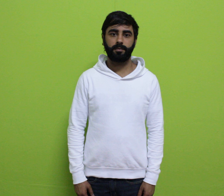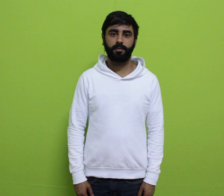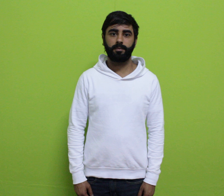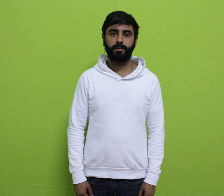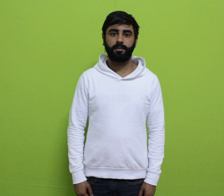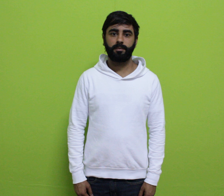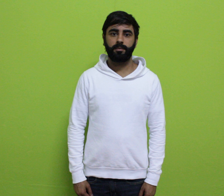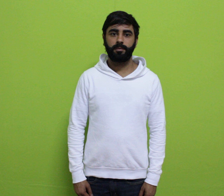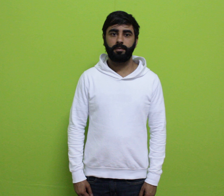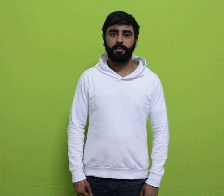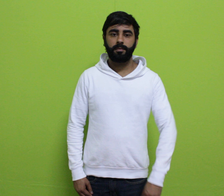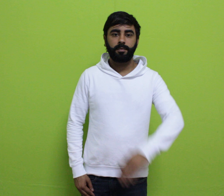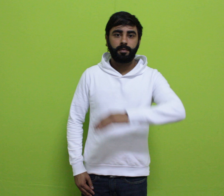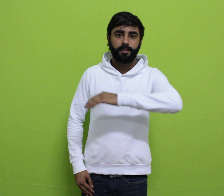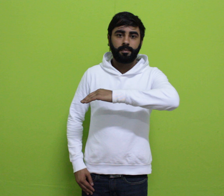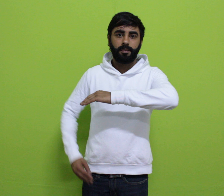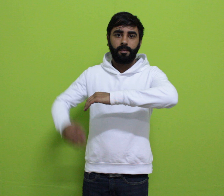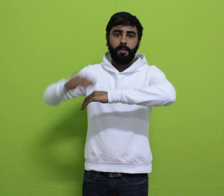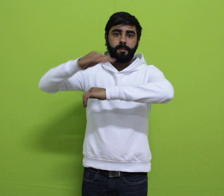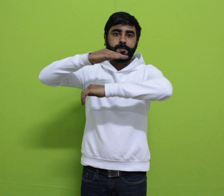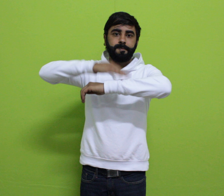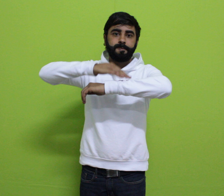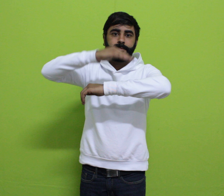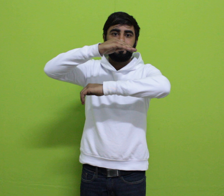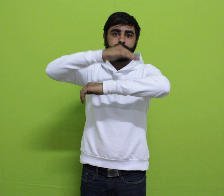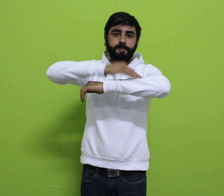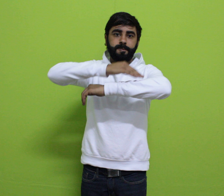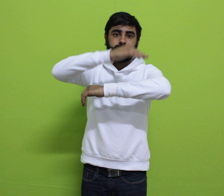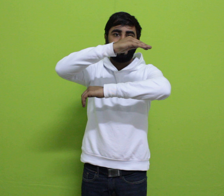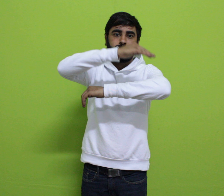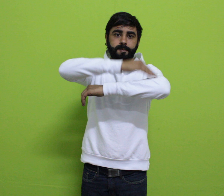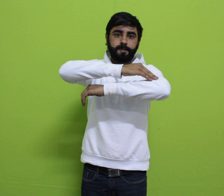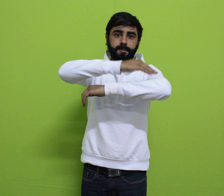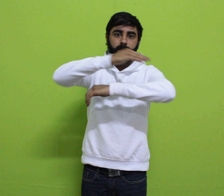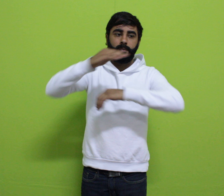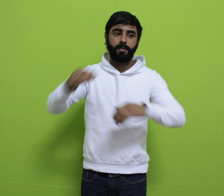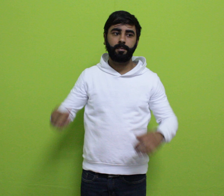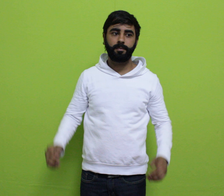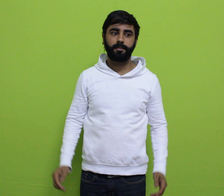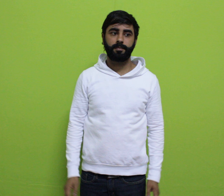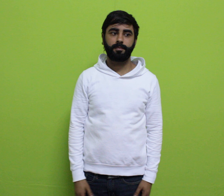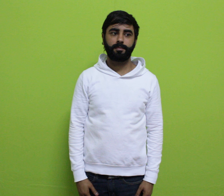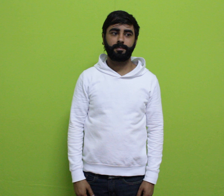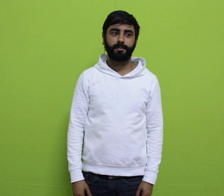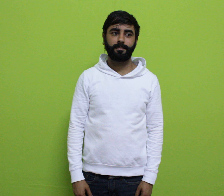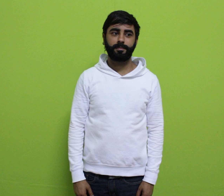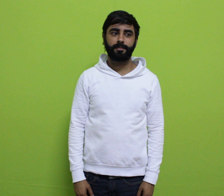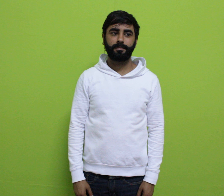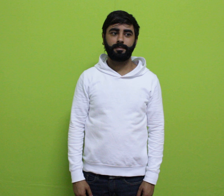sapo